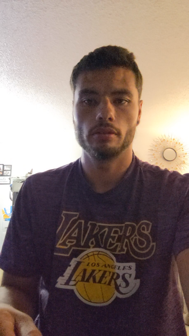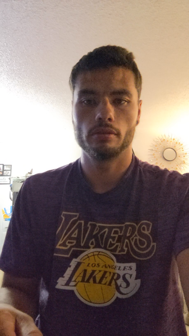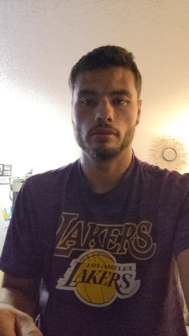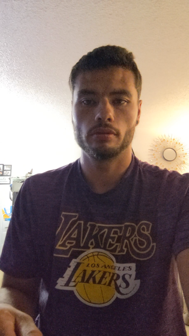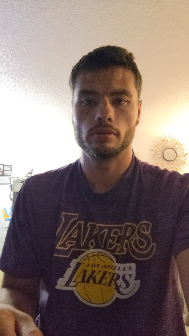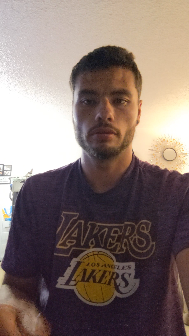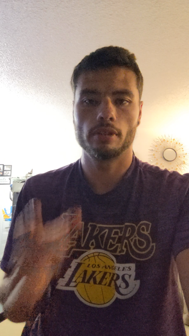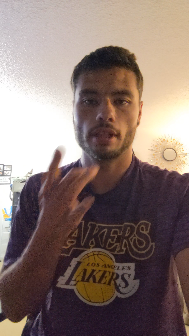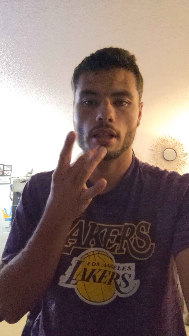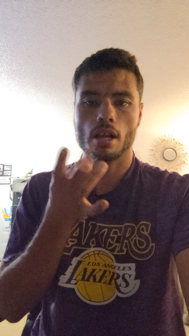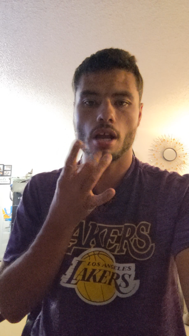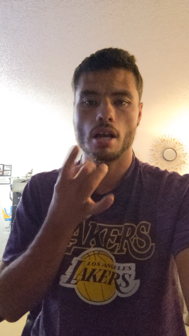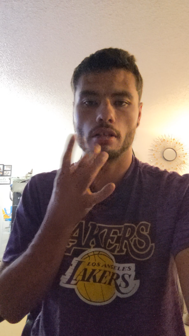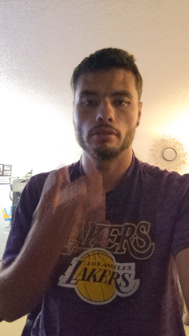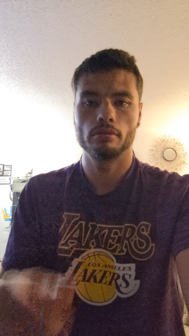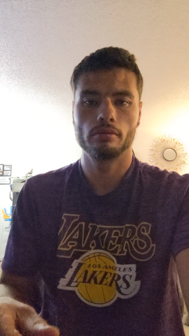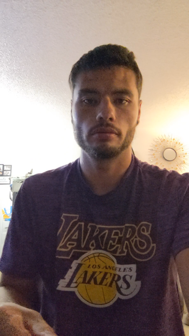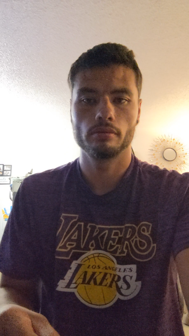light bulb